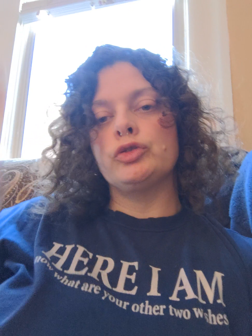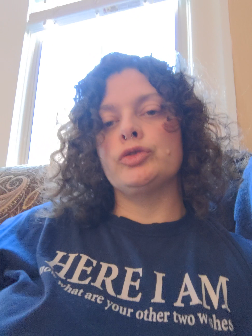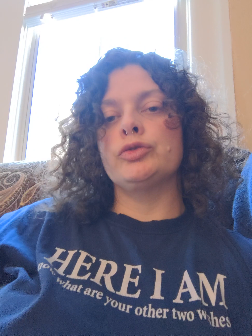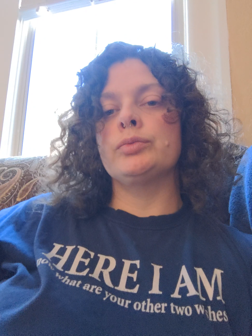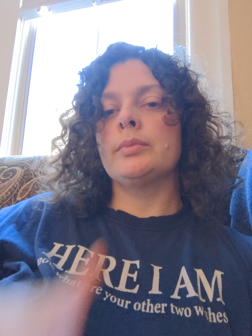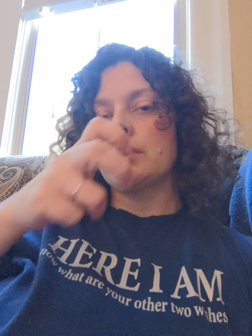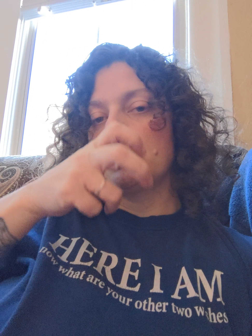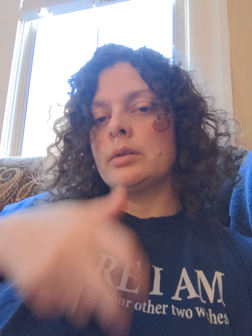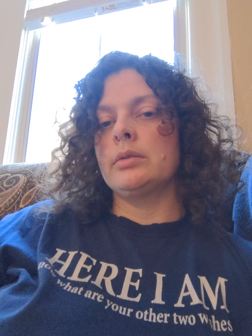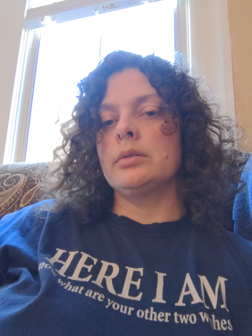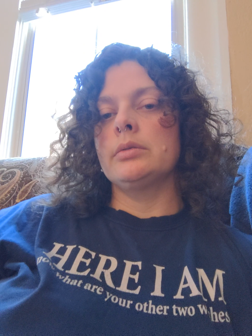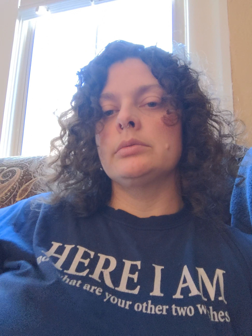bug